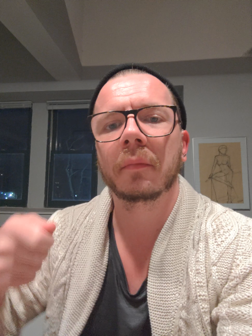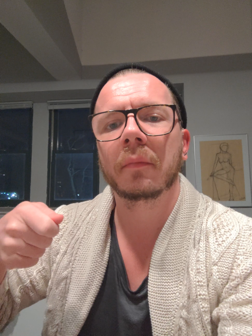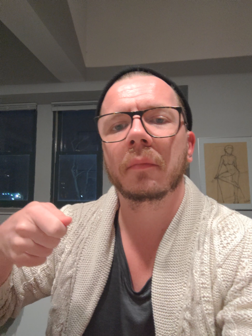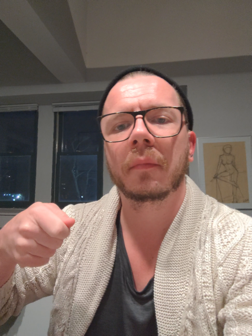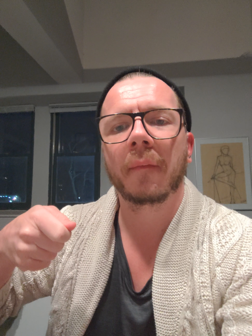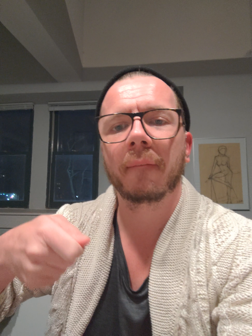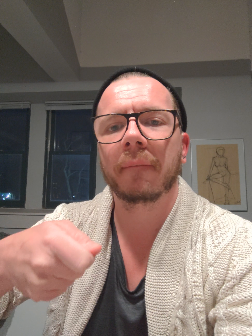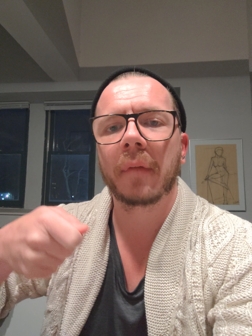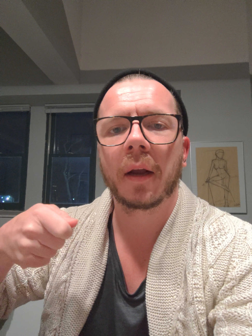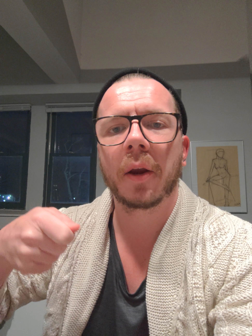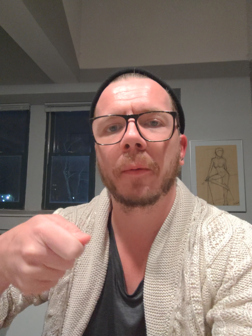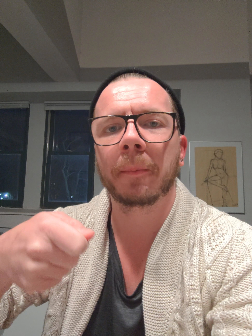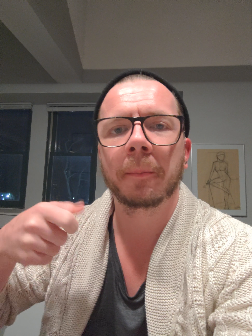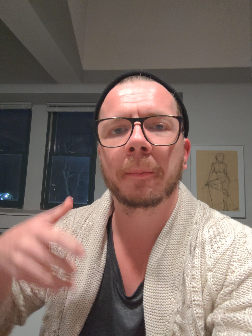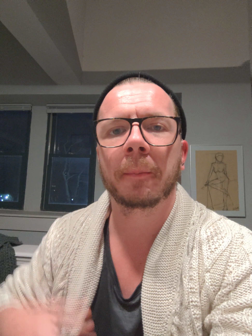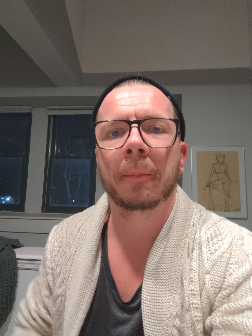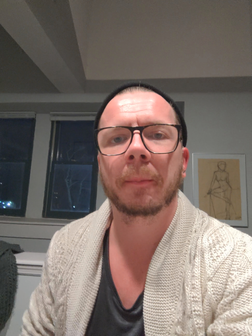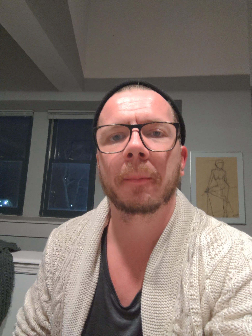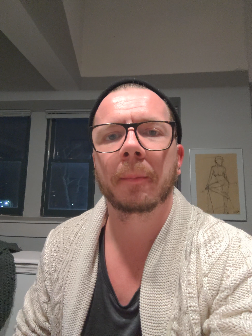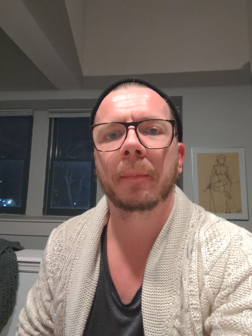vacuum